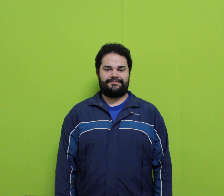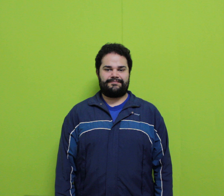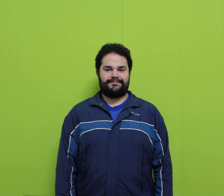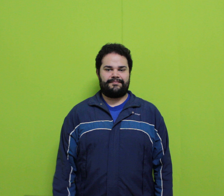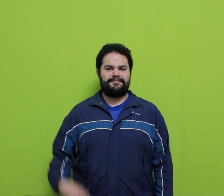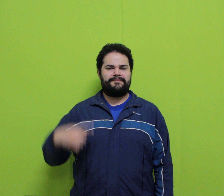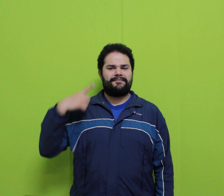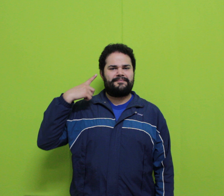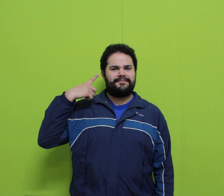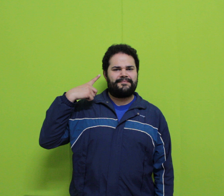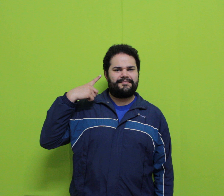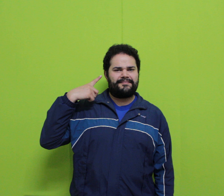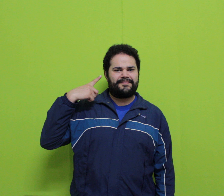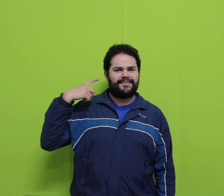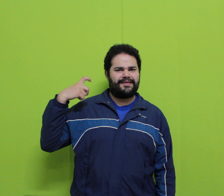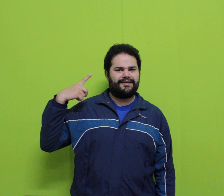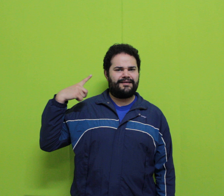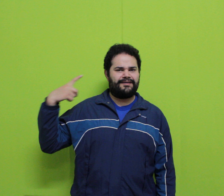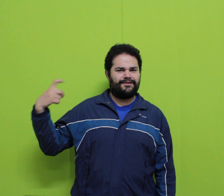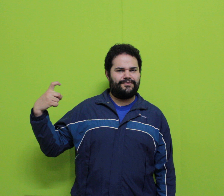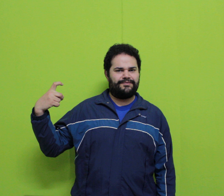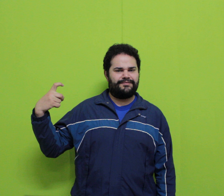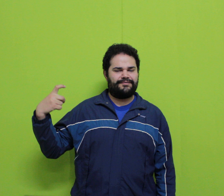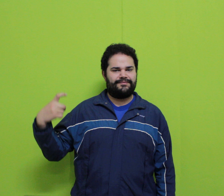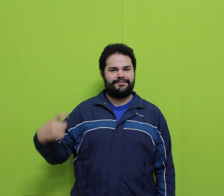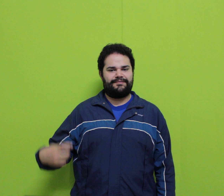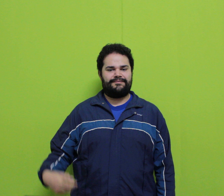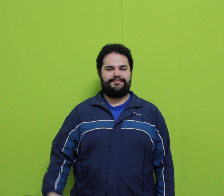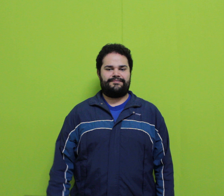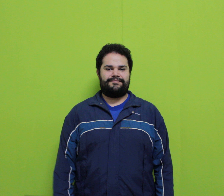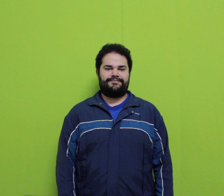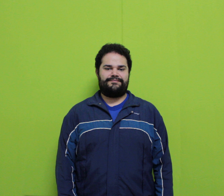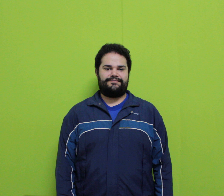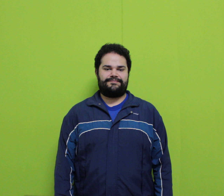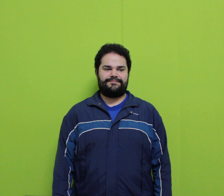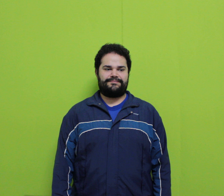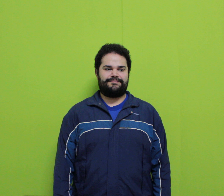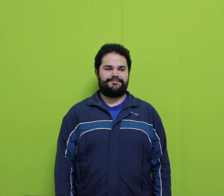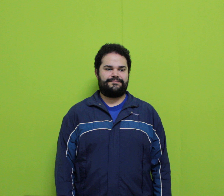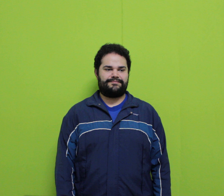barulho